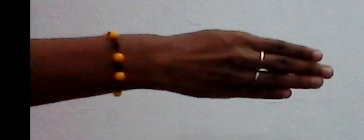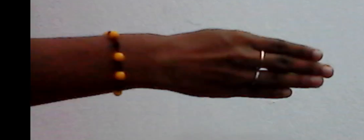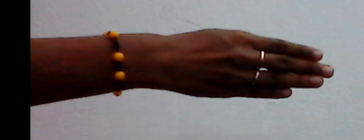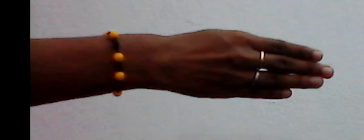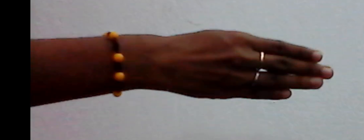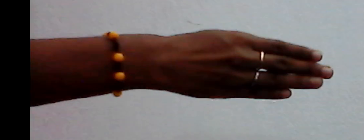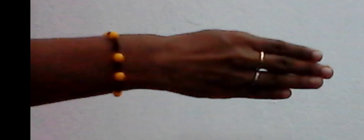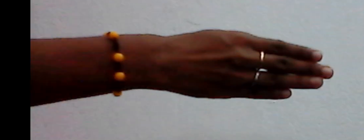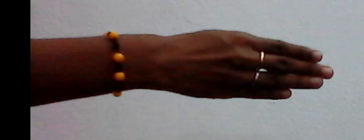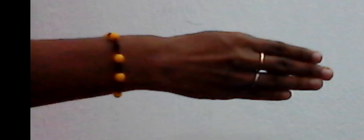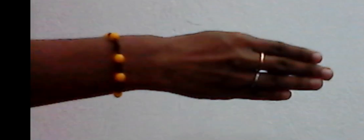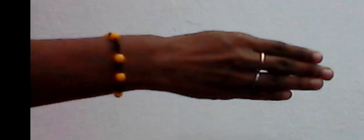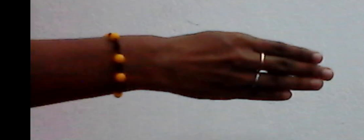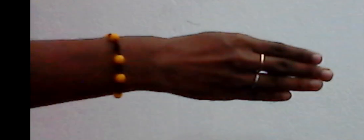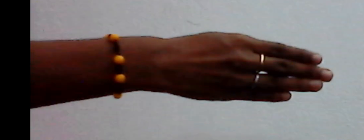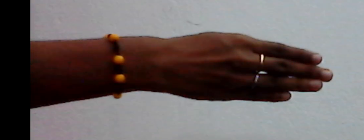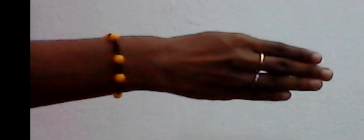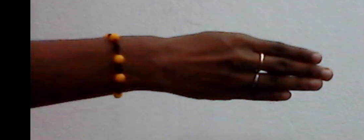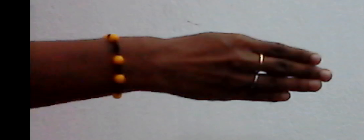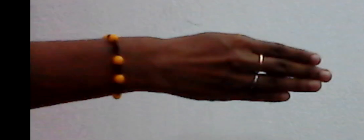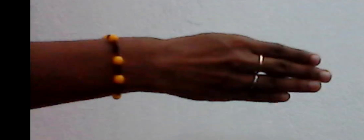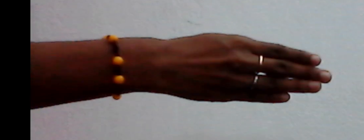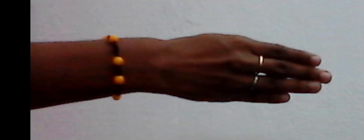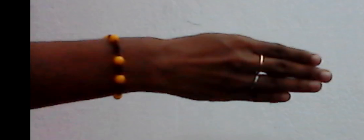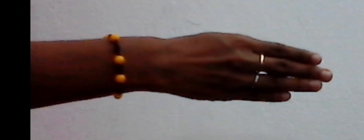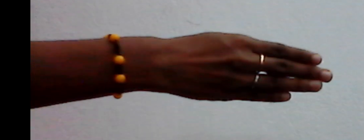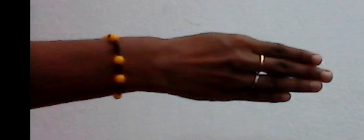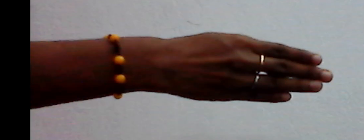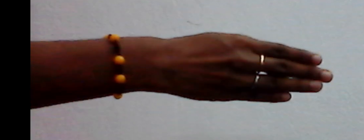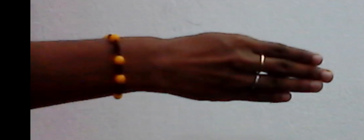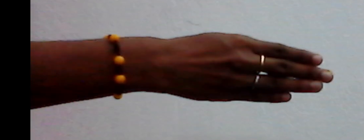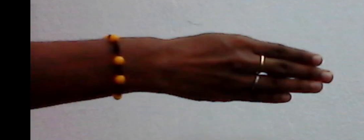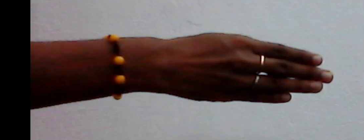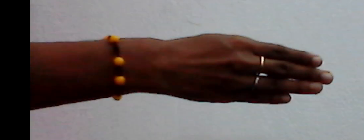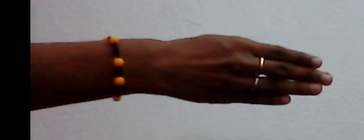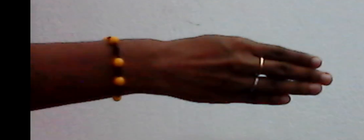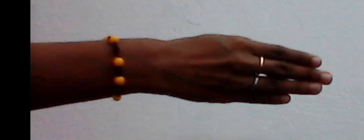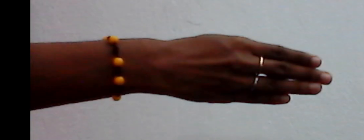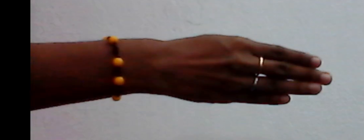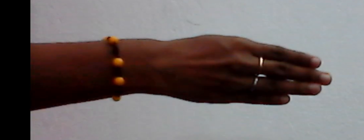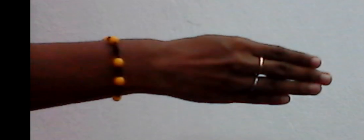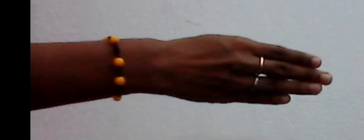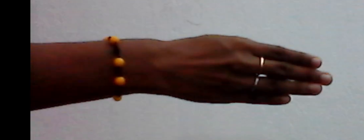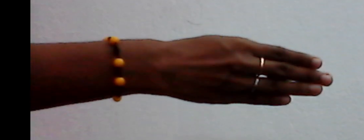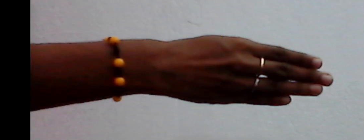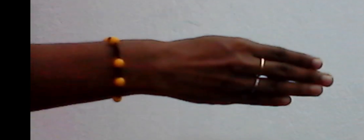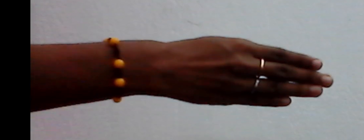അ